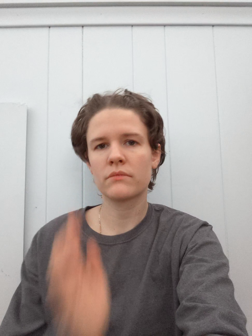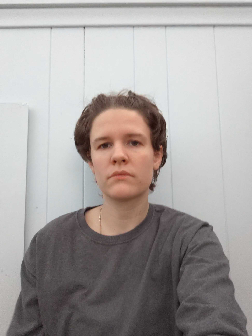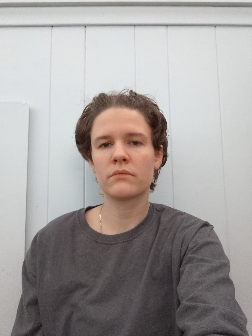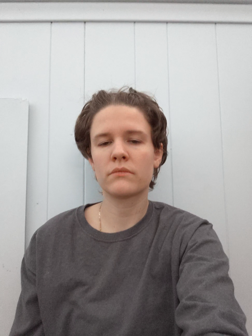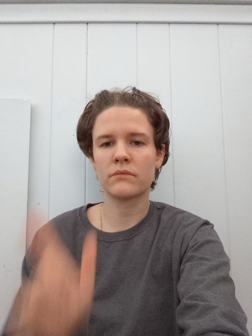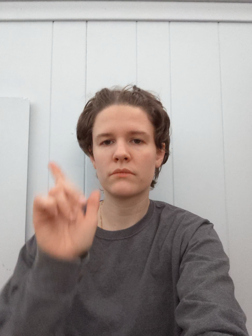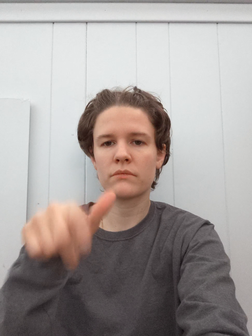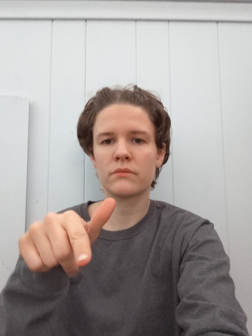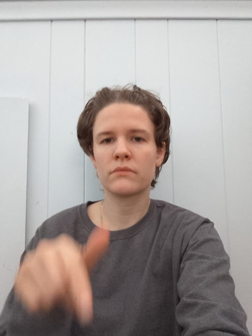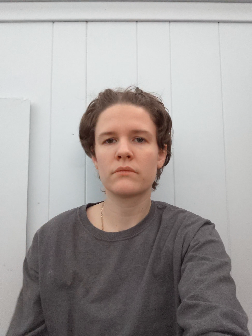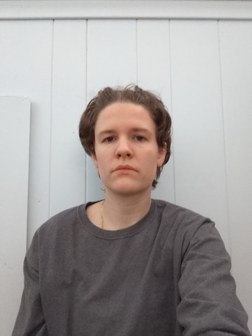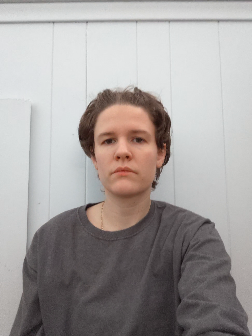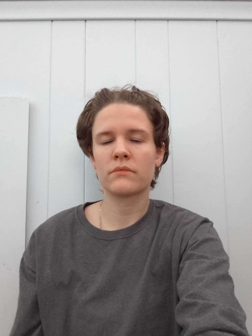later